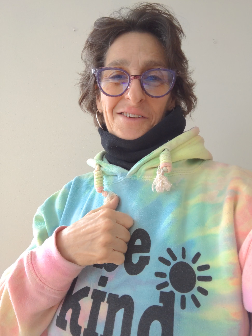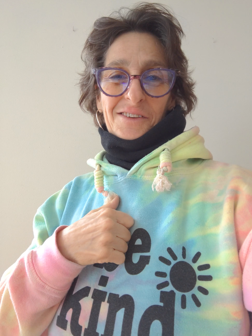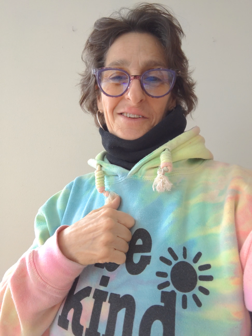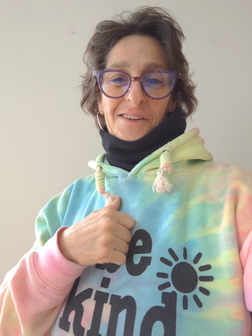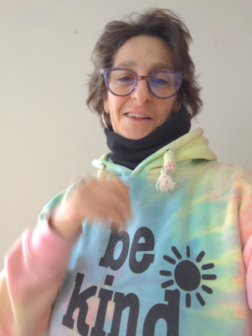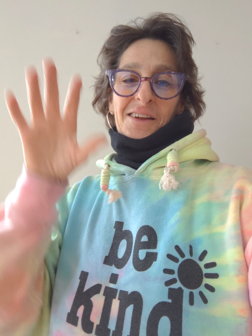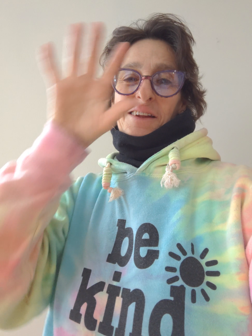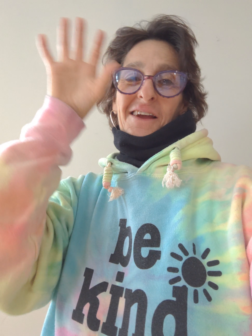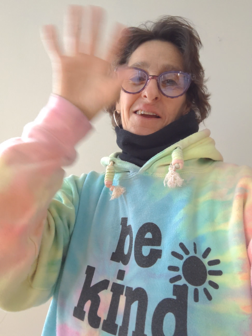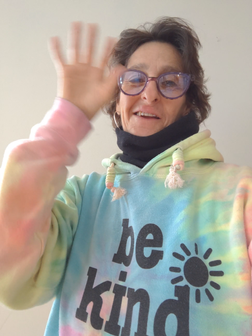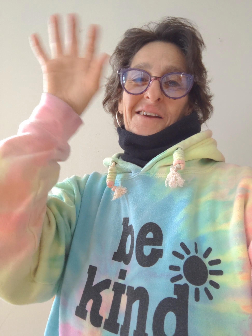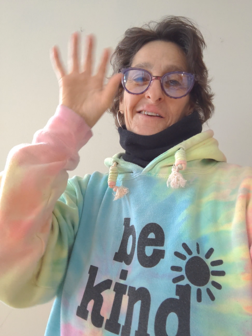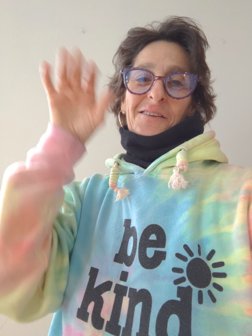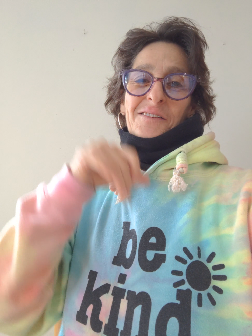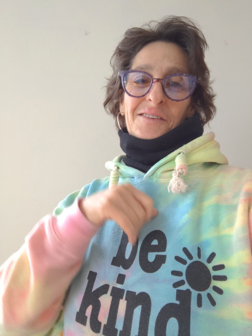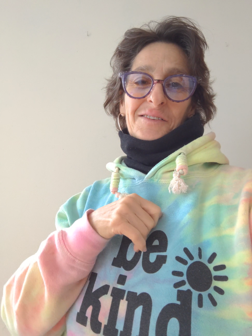cloud